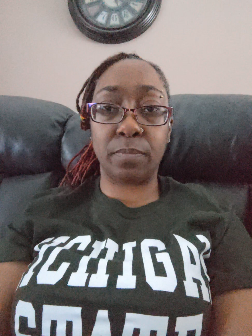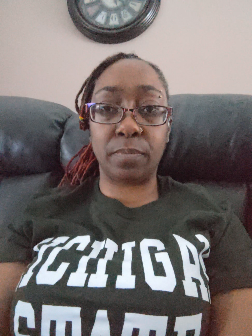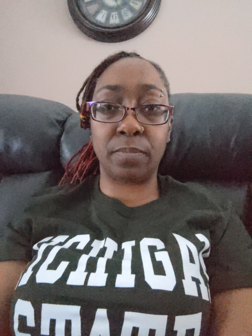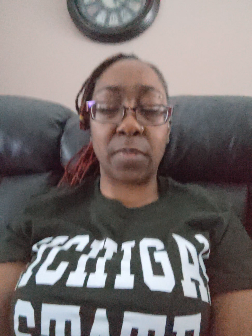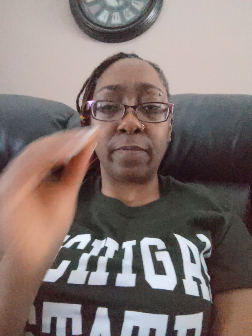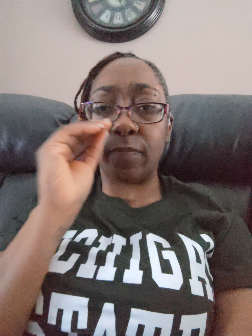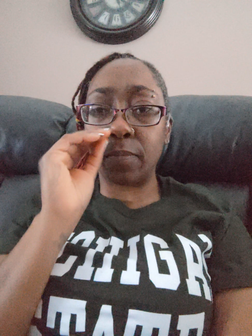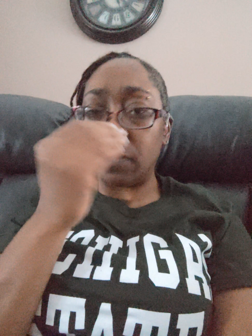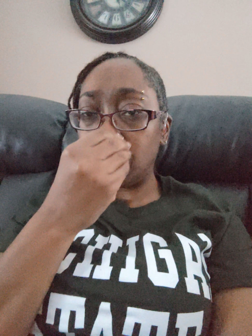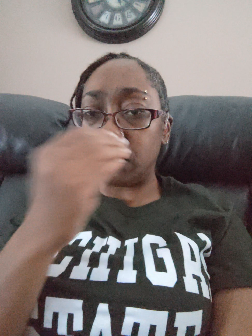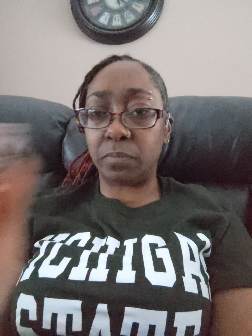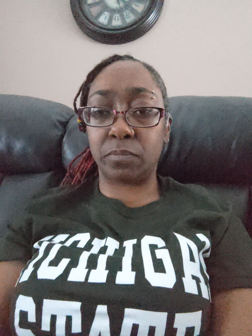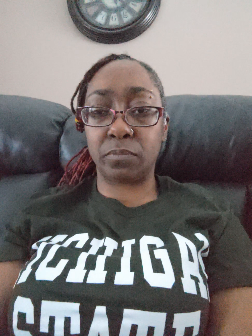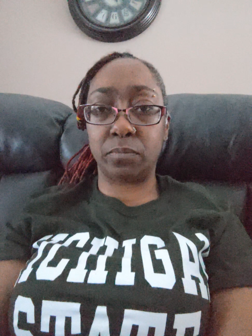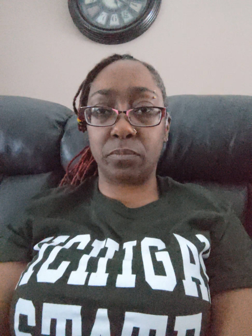flower